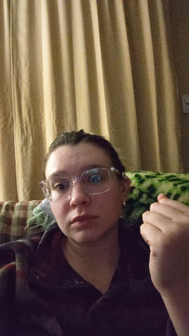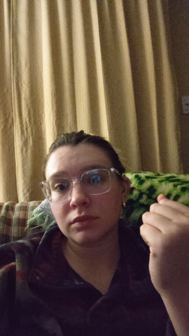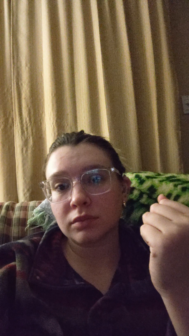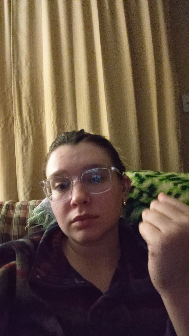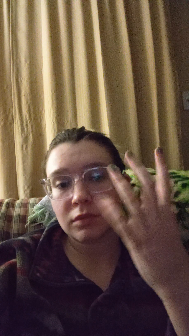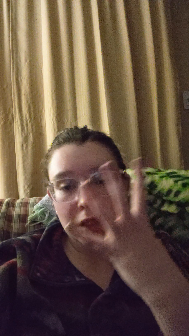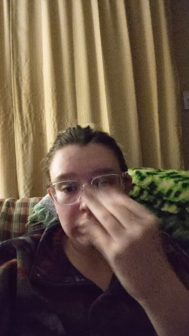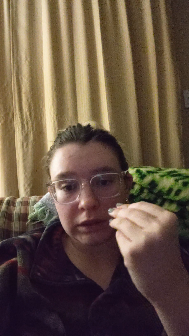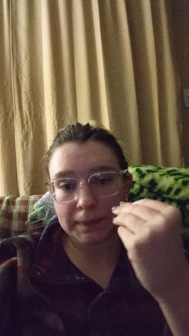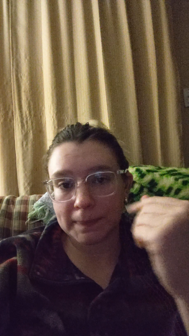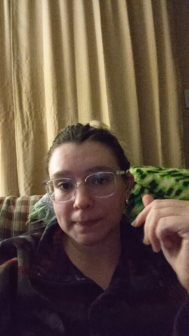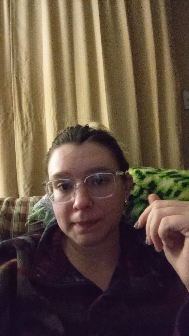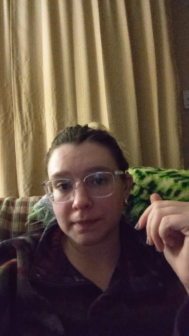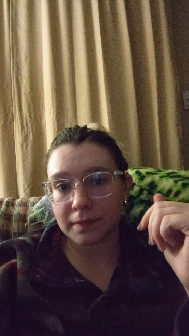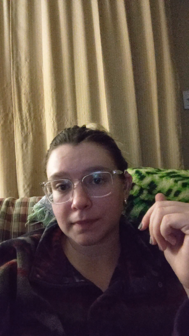asleep